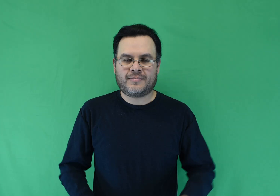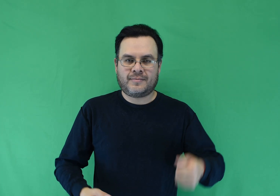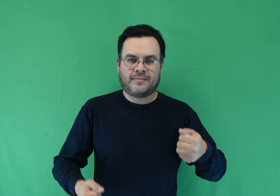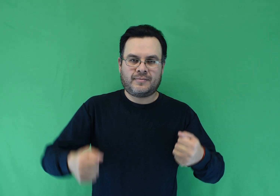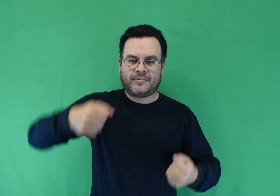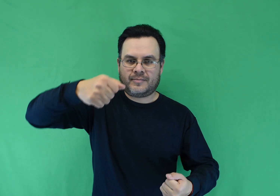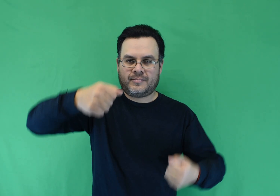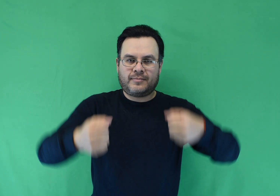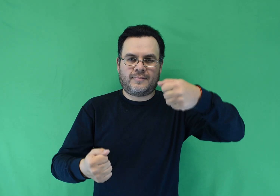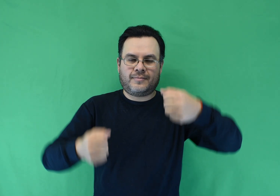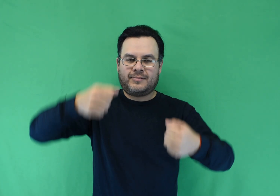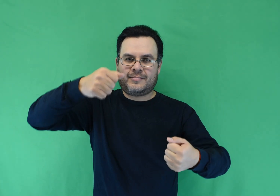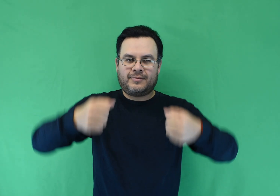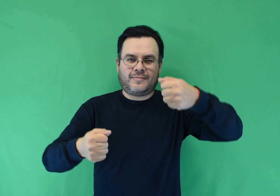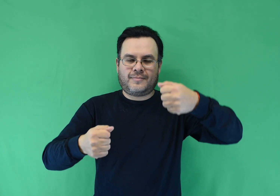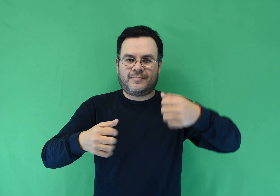manejar